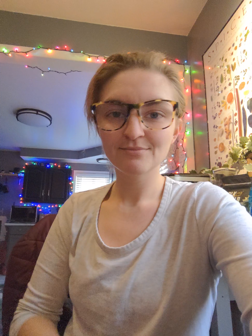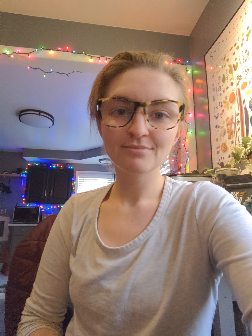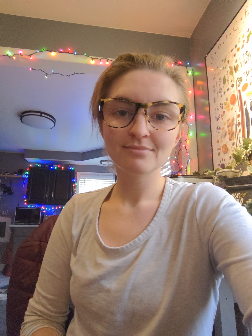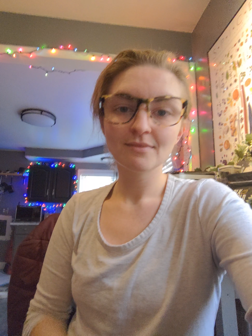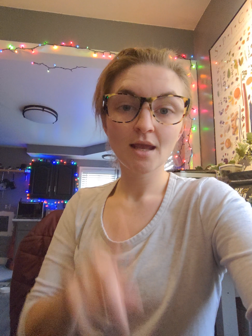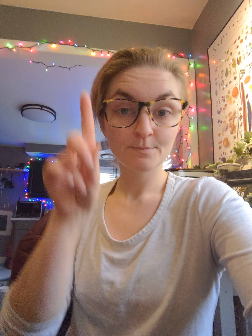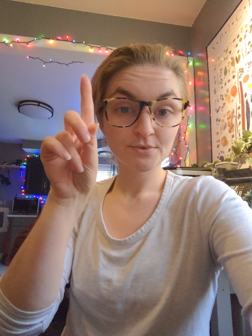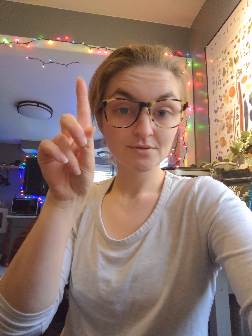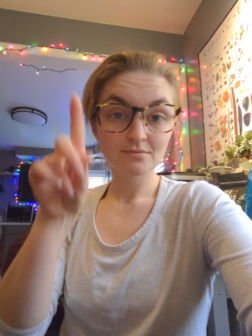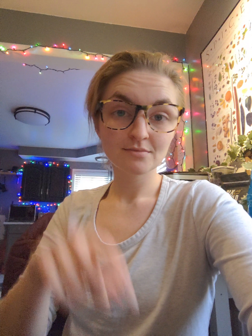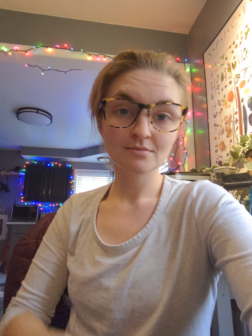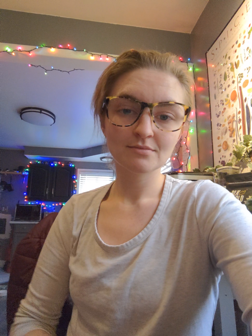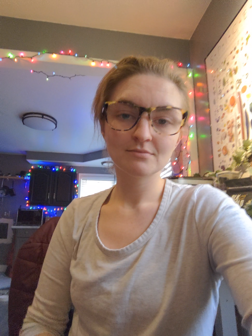up